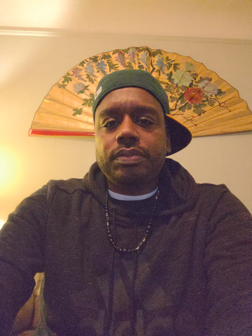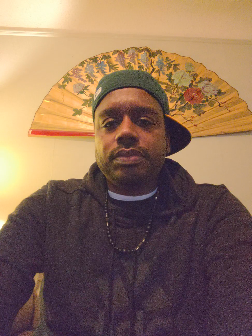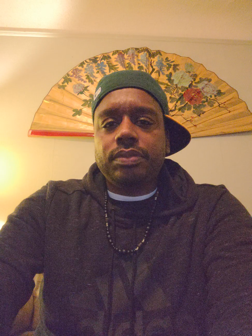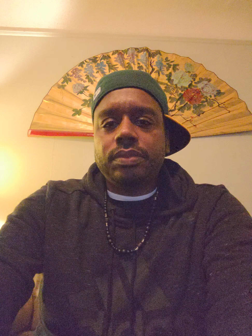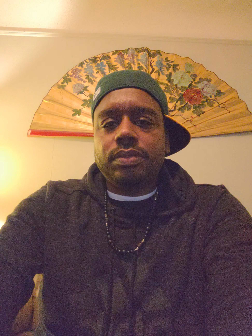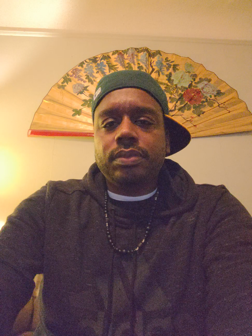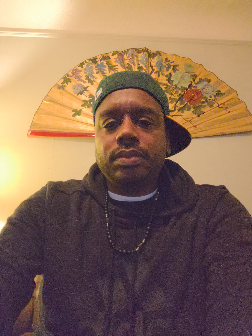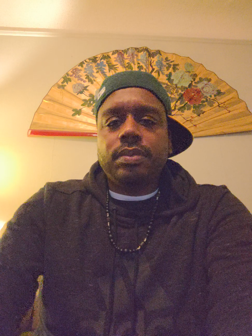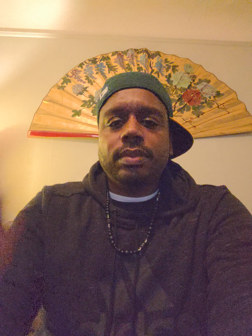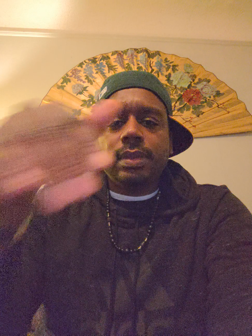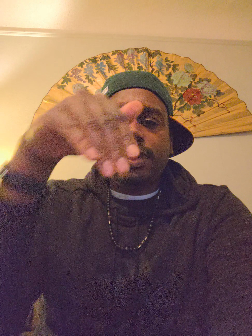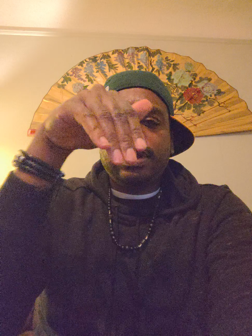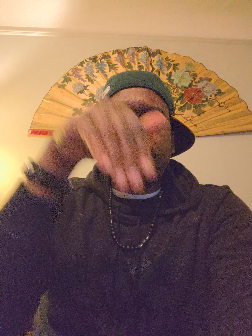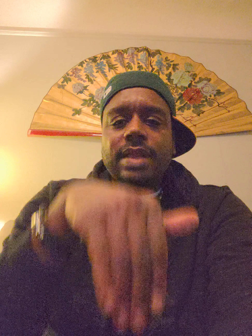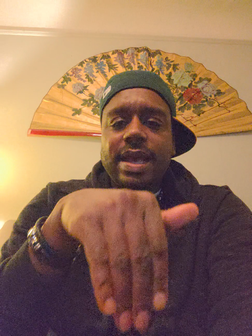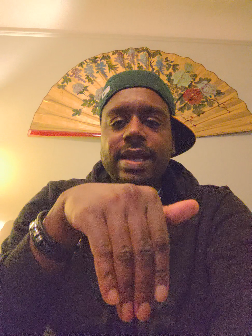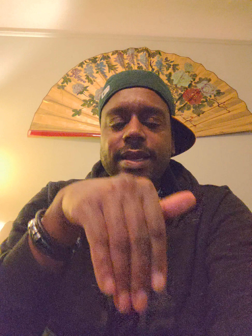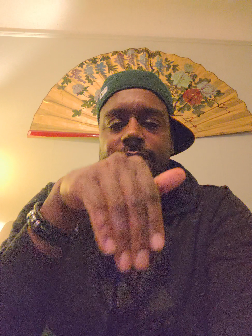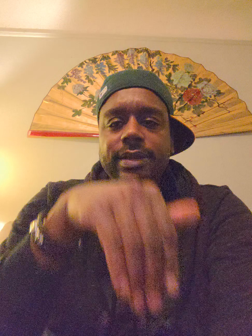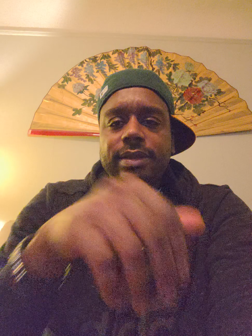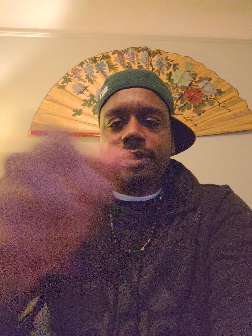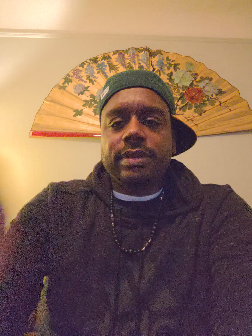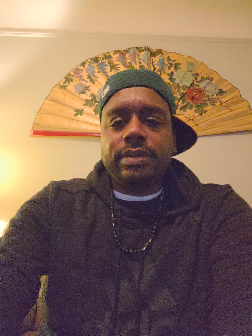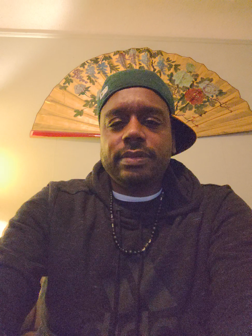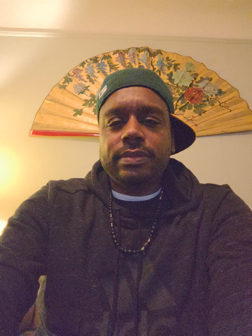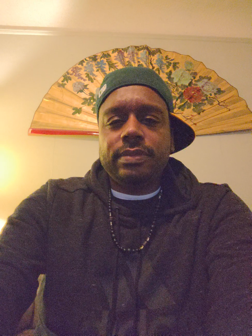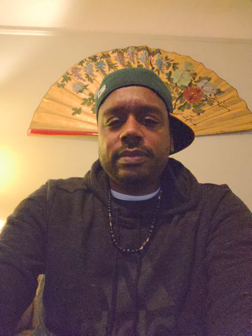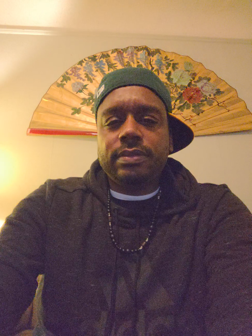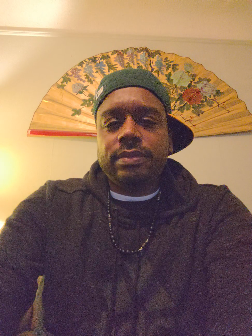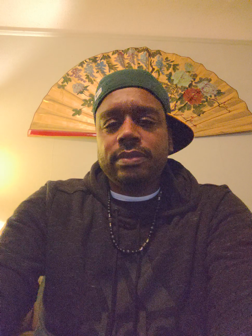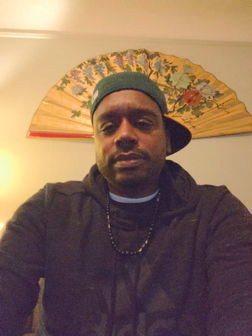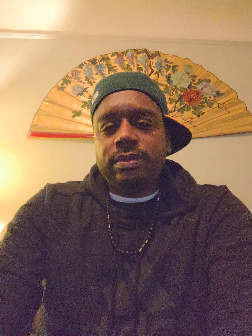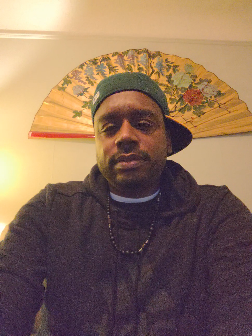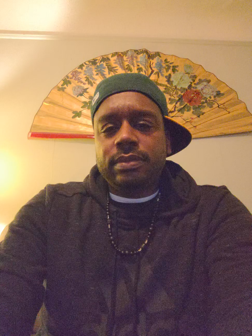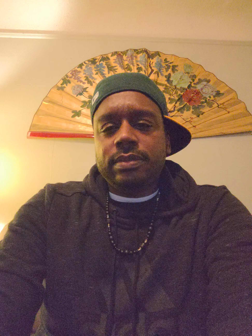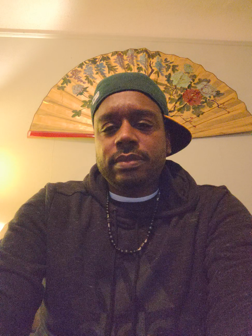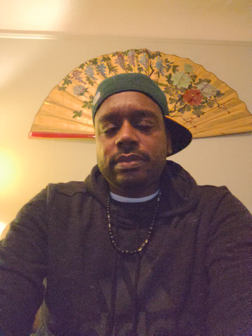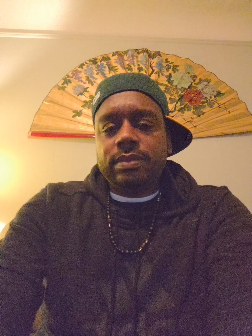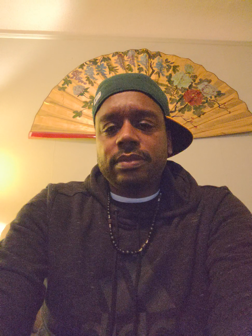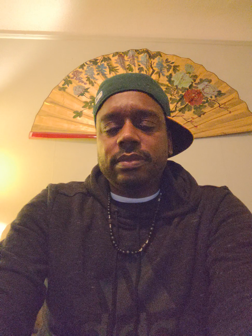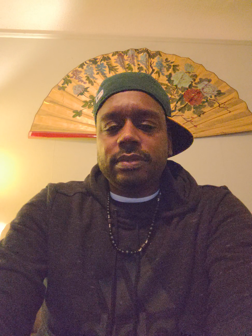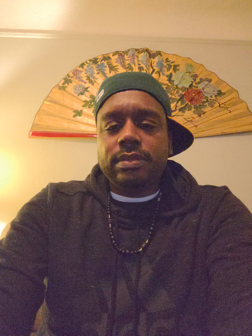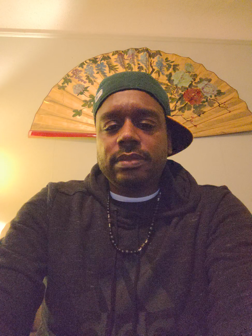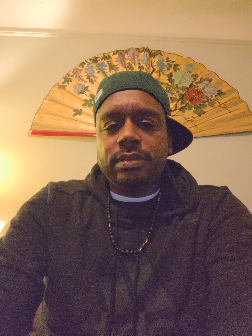night